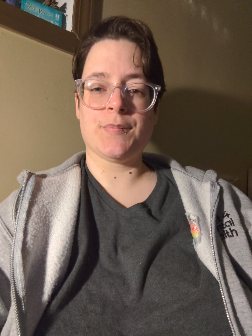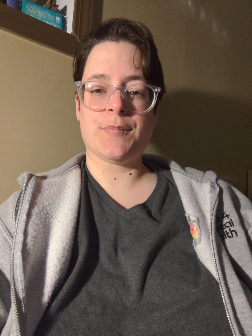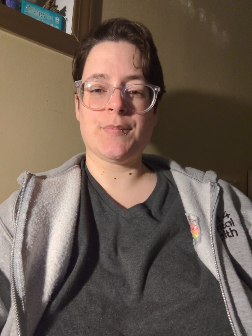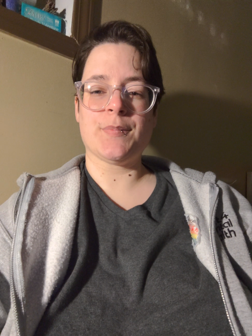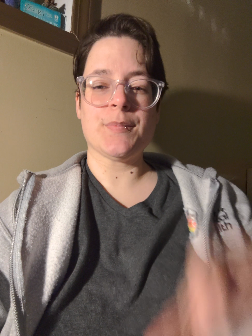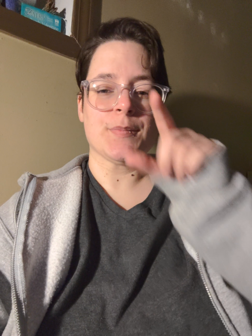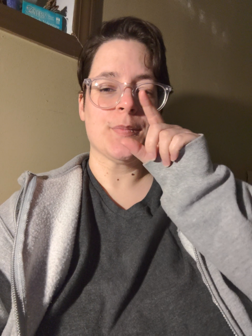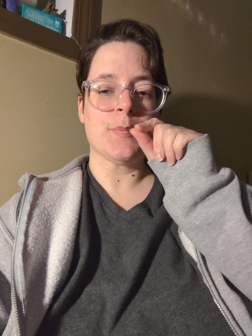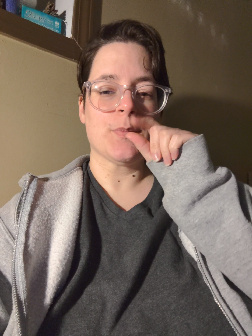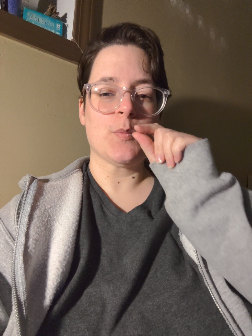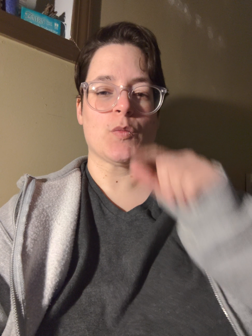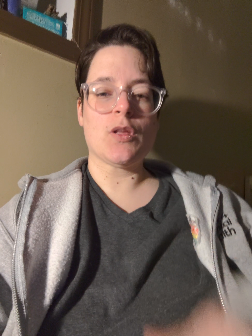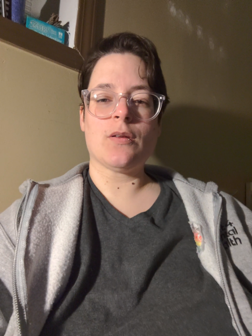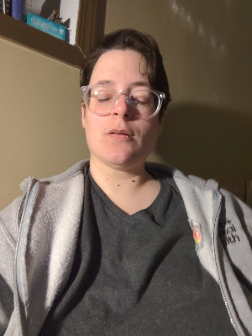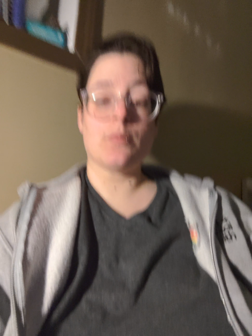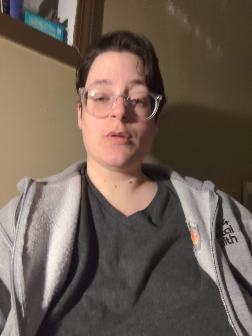blue